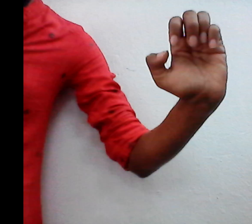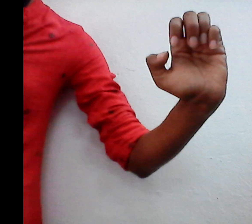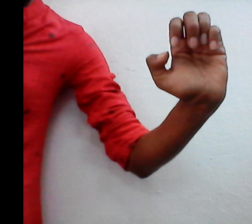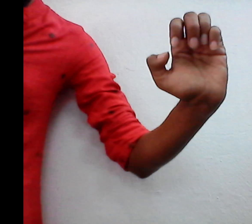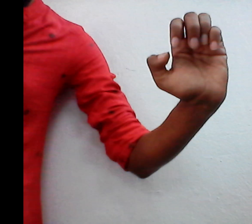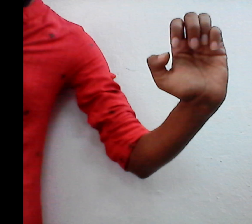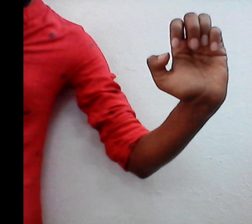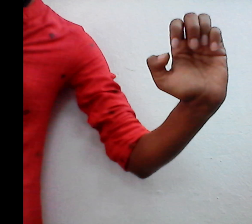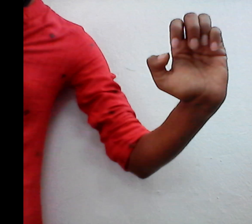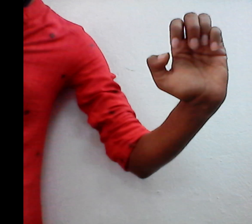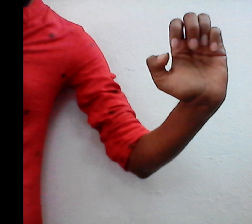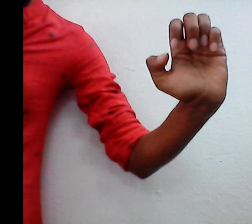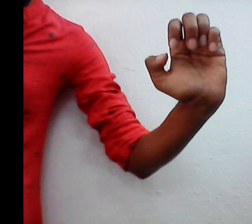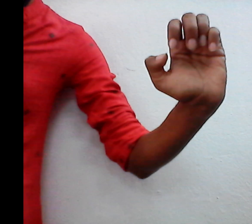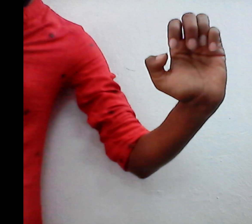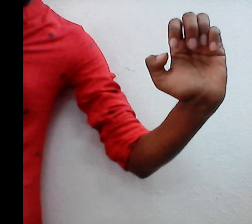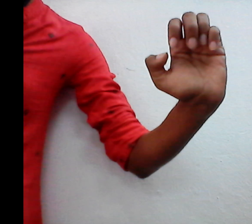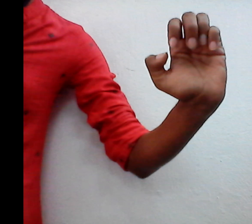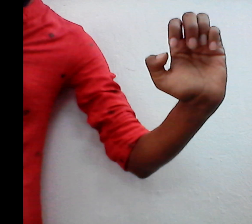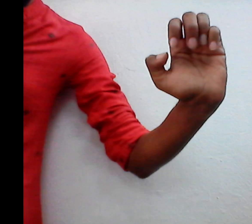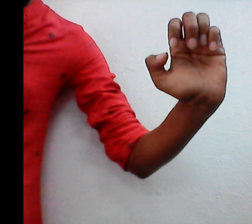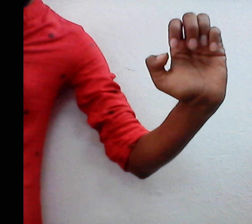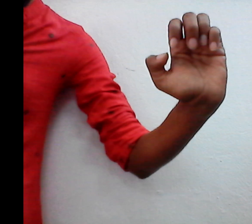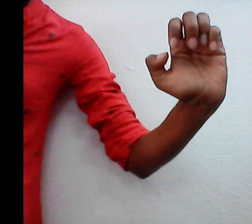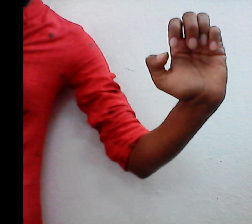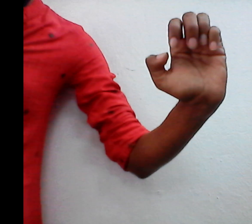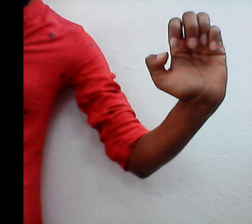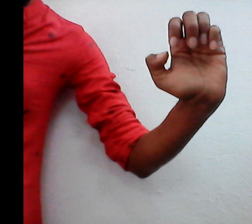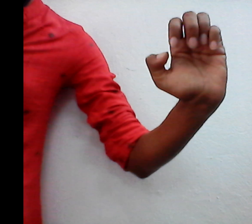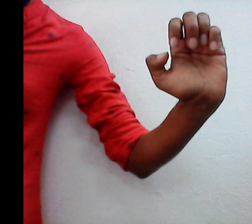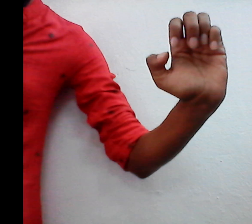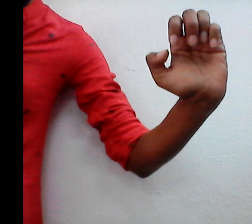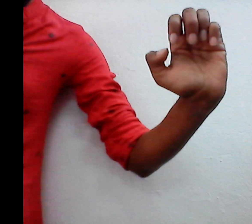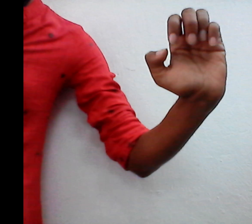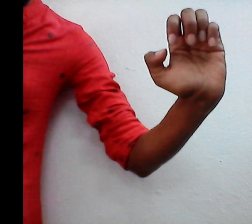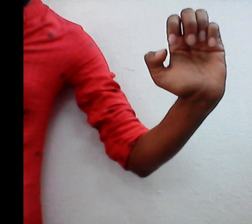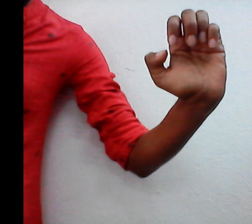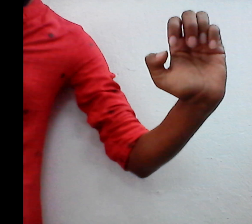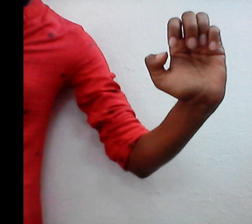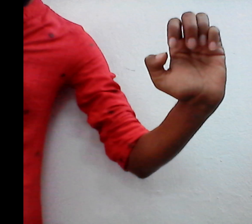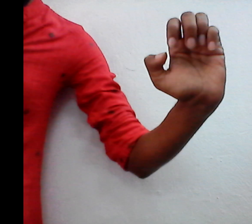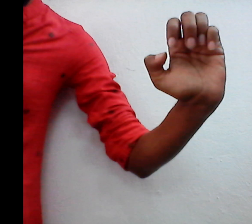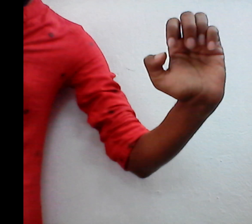ഇ